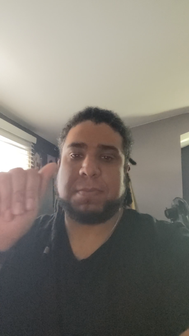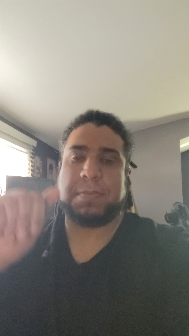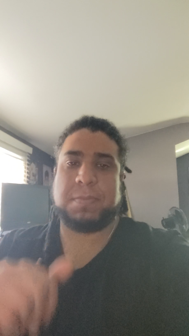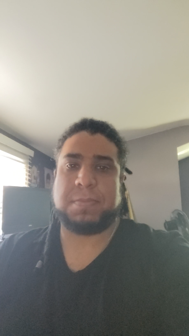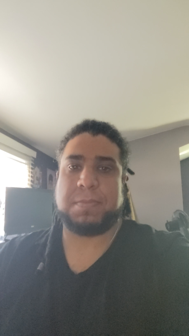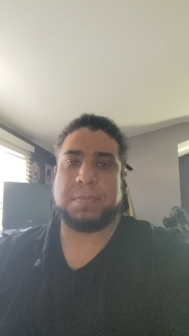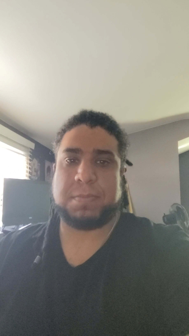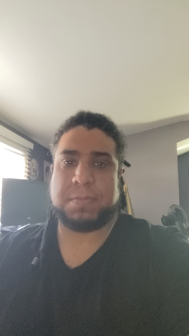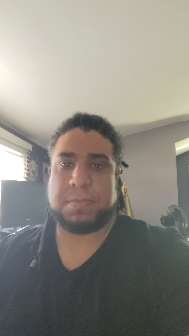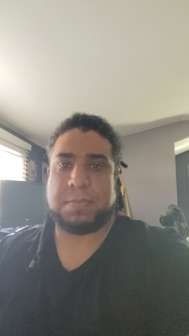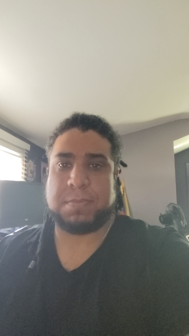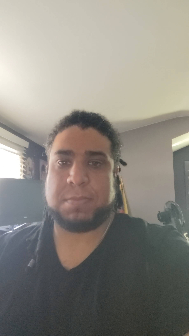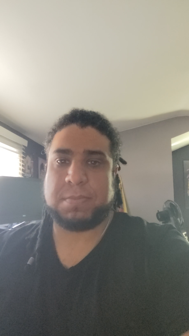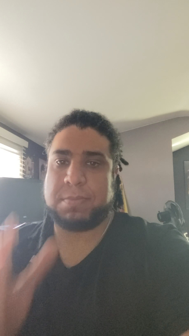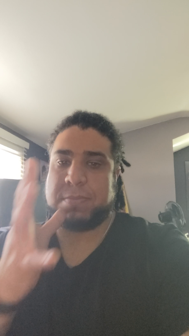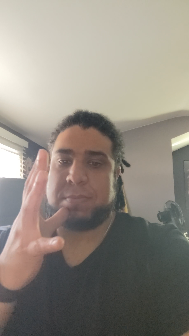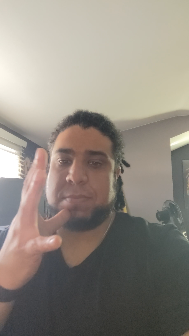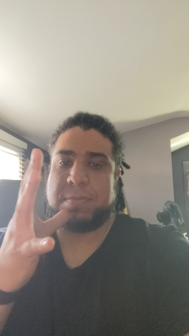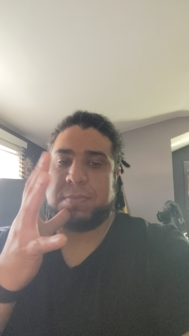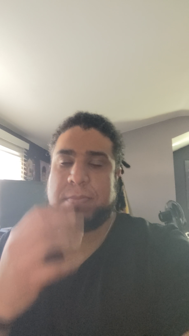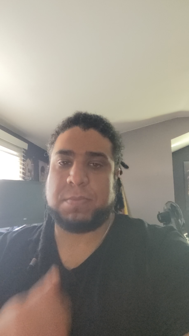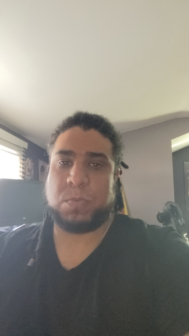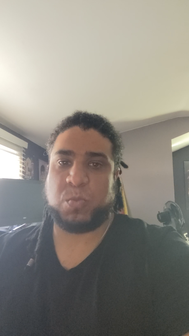mommy